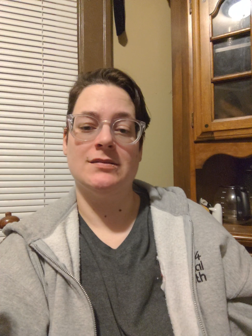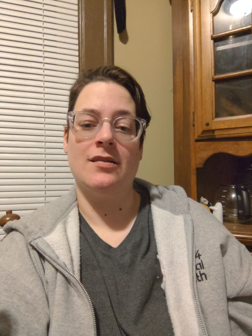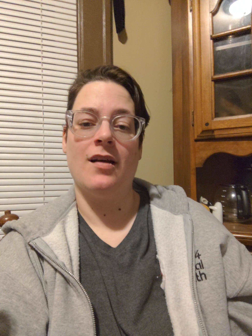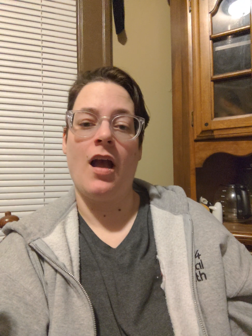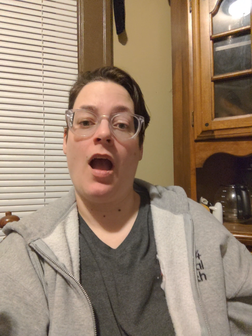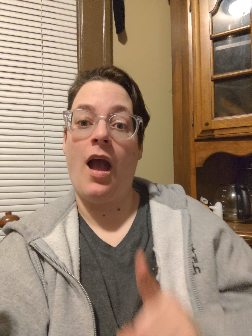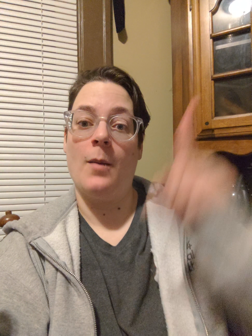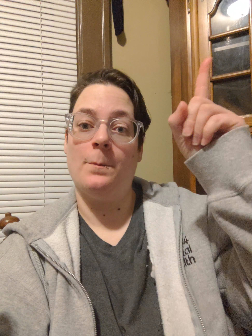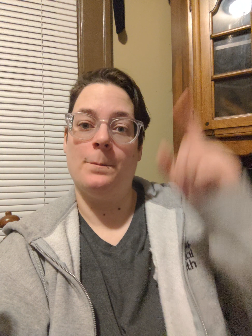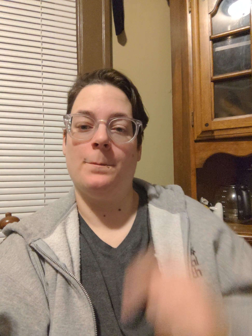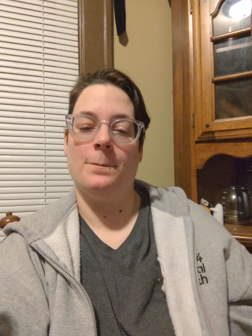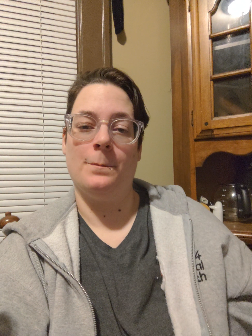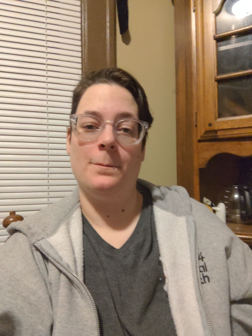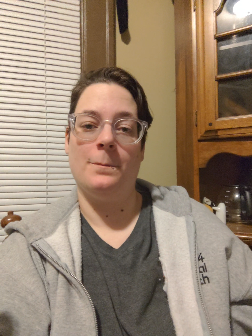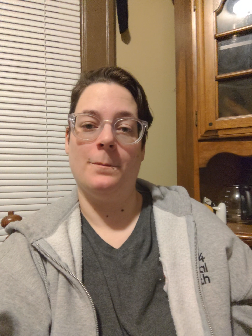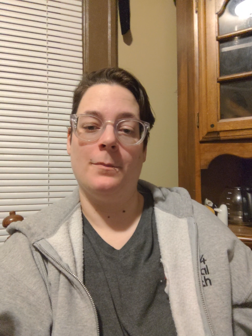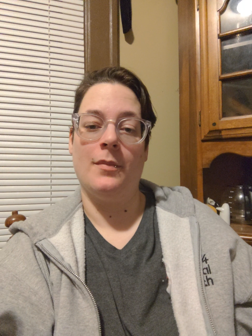up